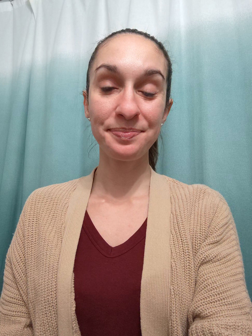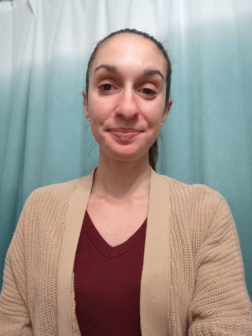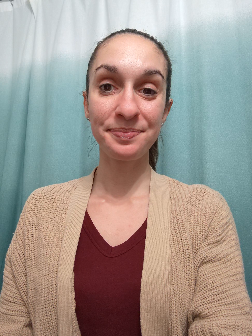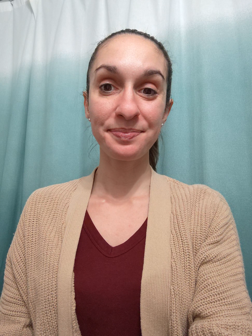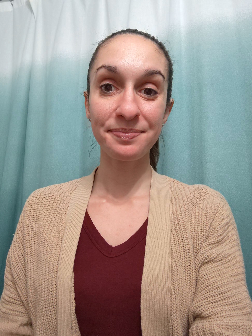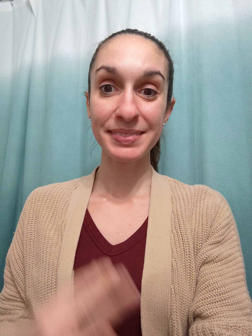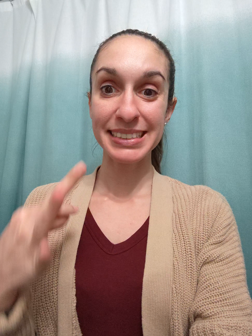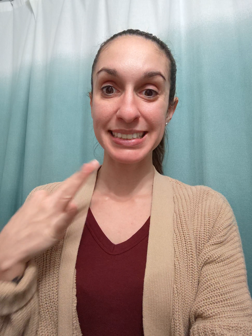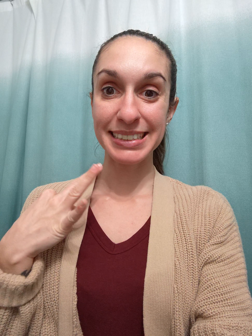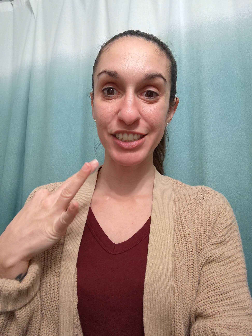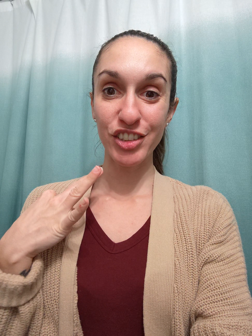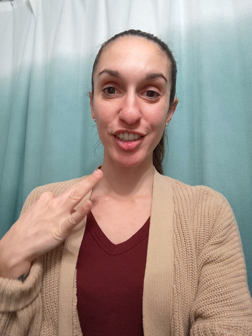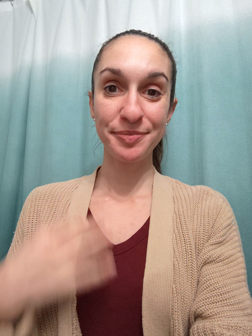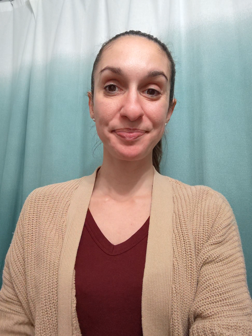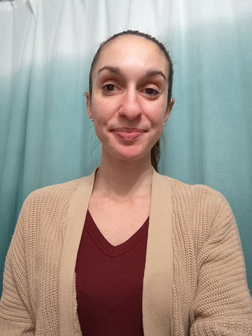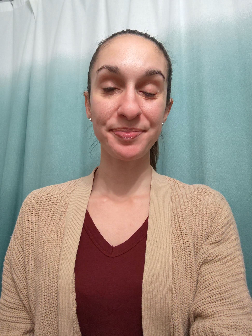shirt